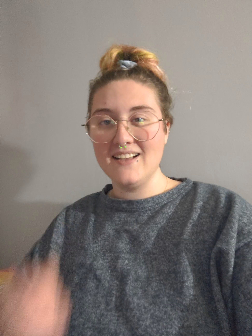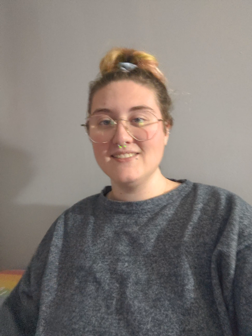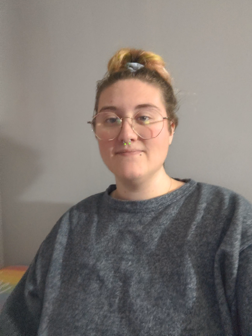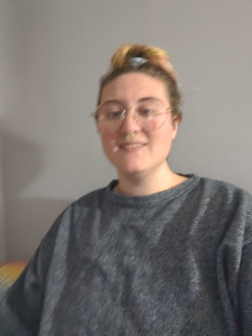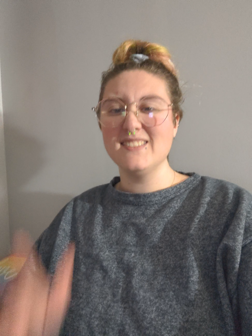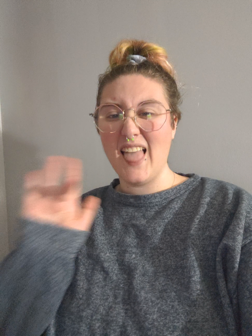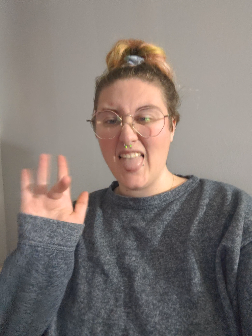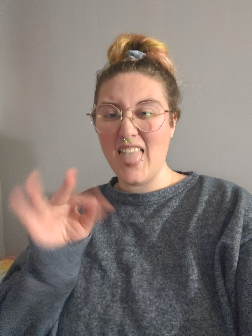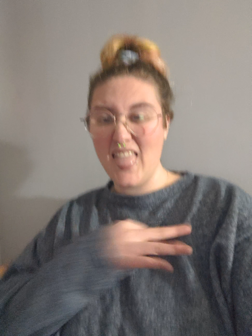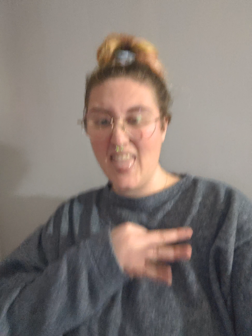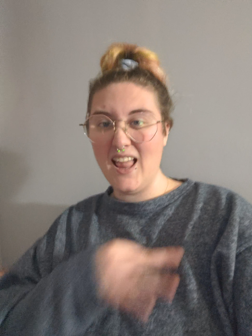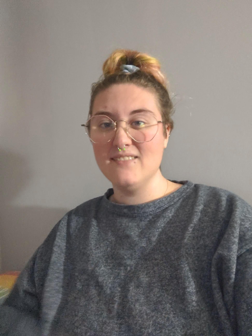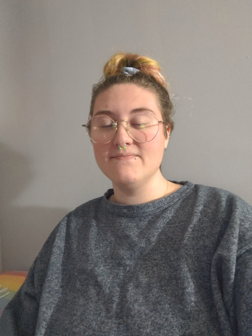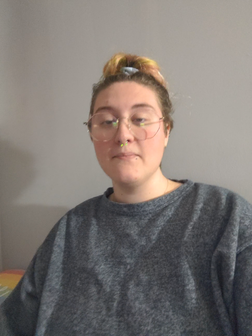yucky